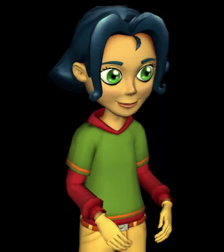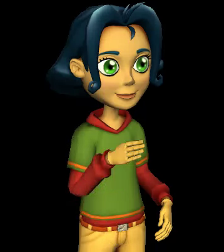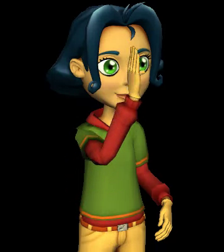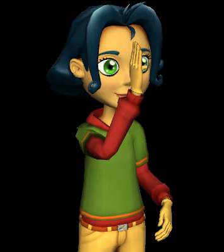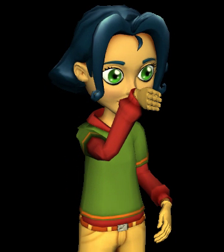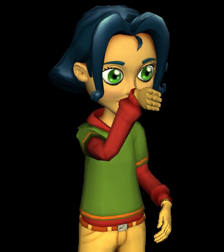اتجاه